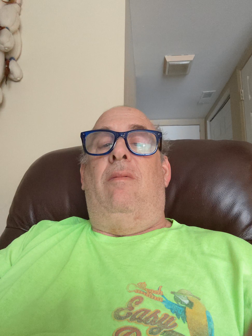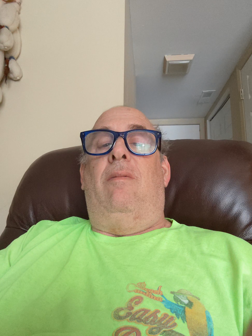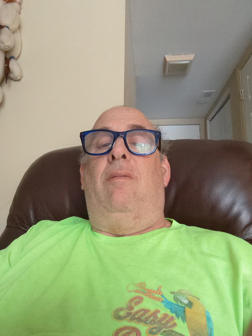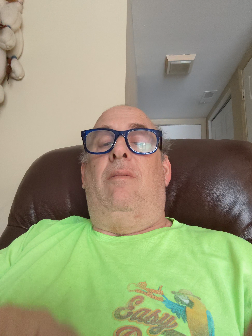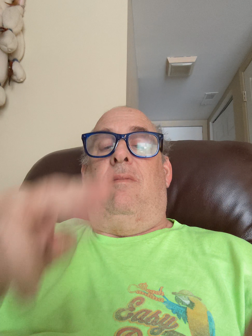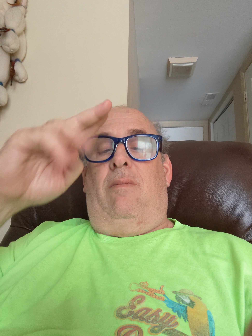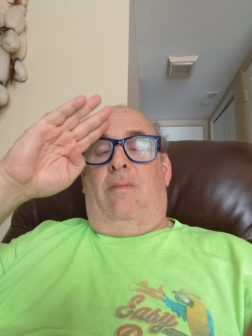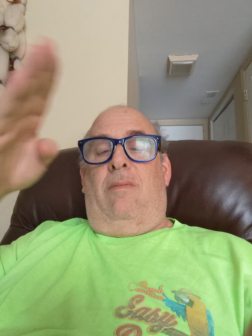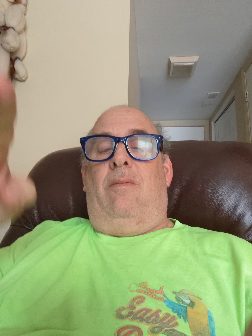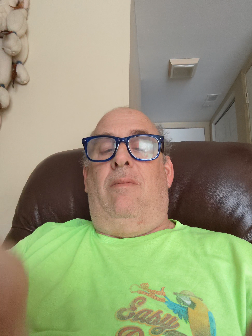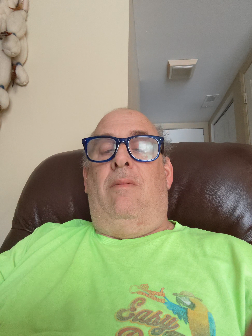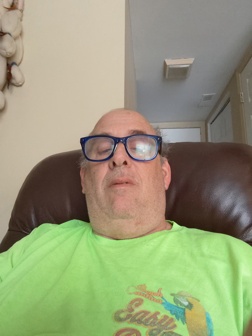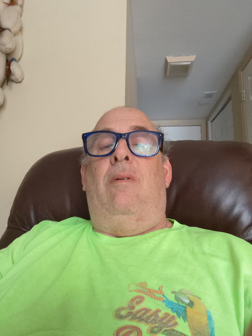hello